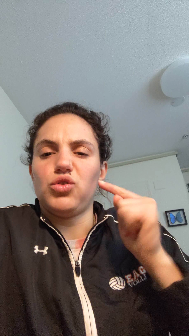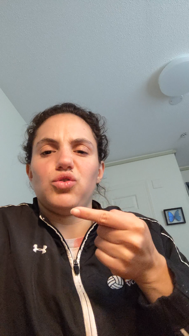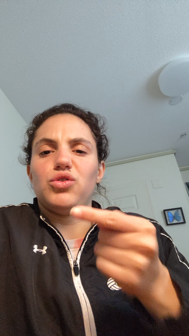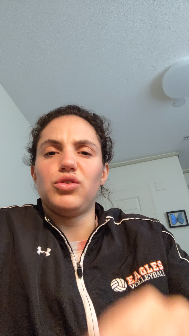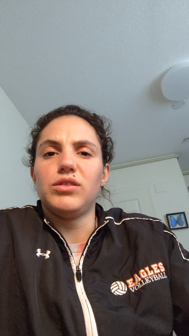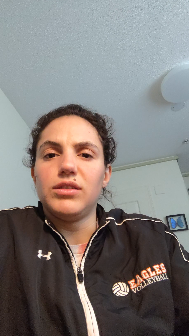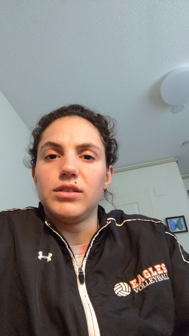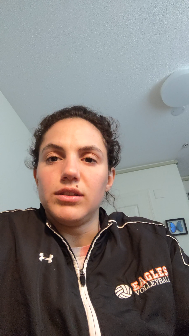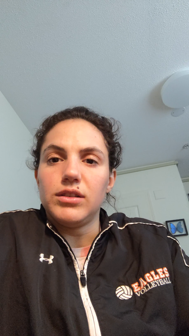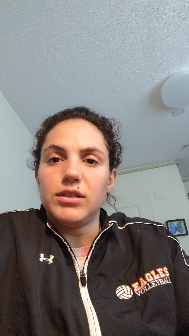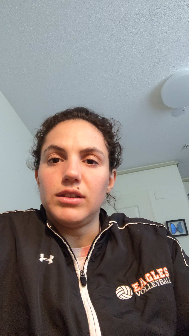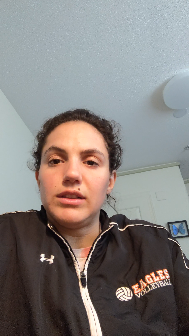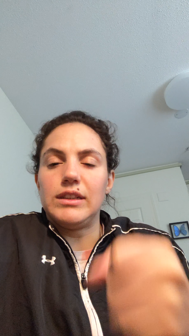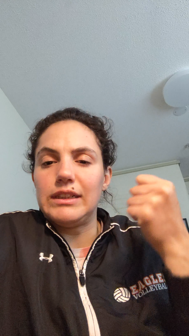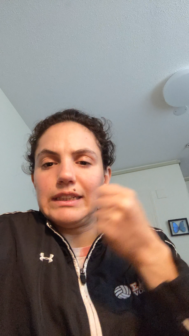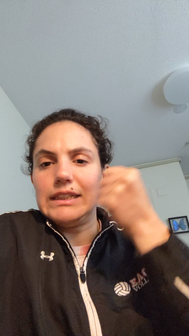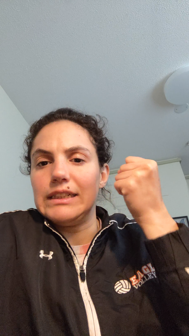hit